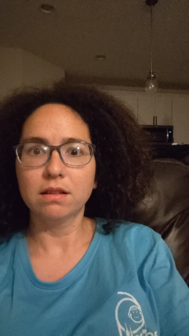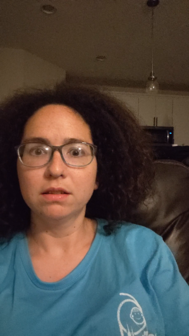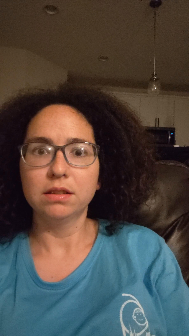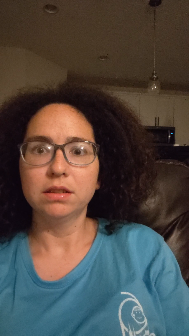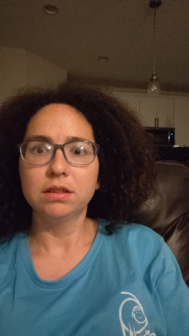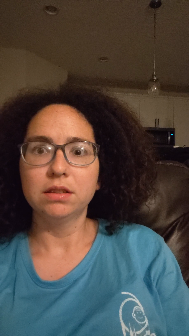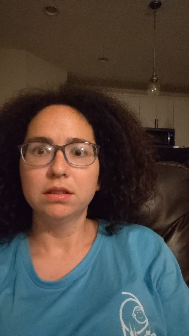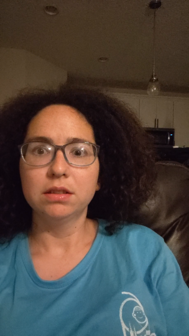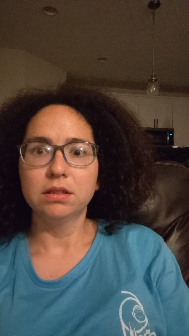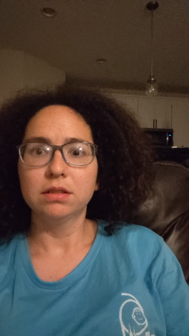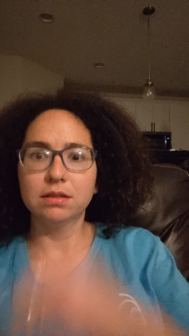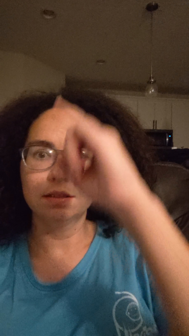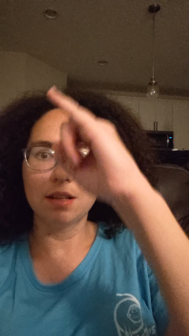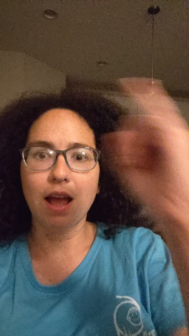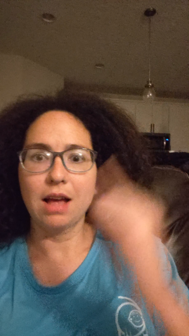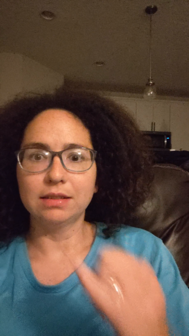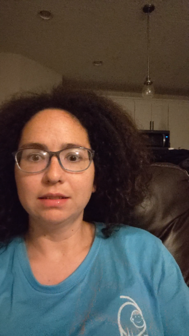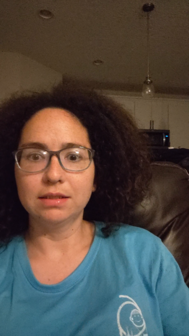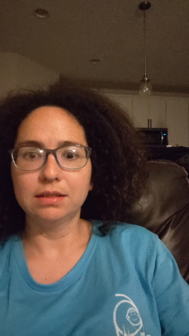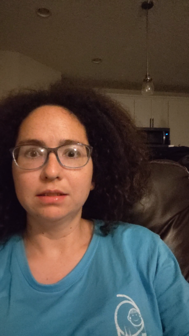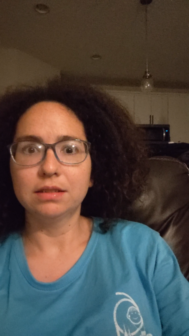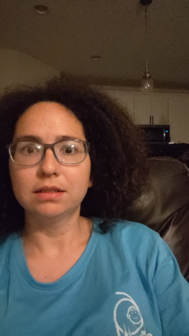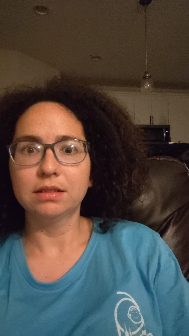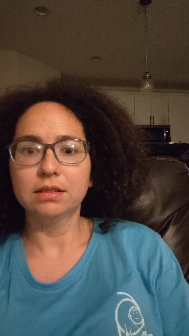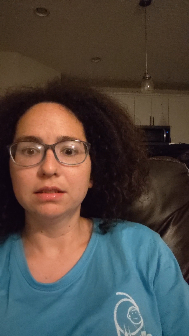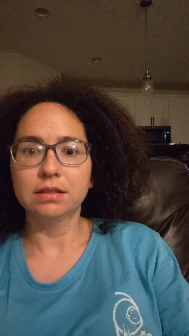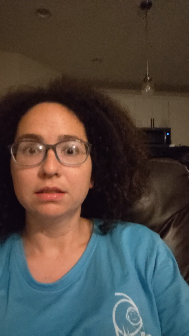draw